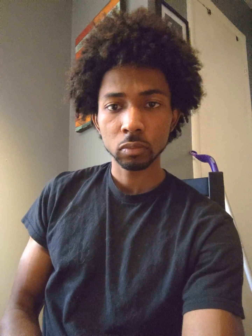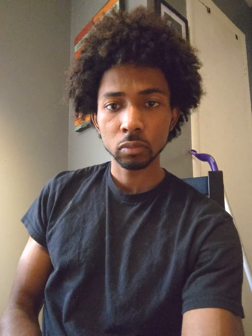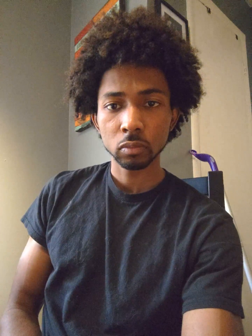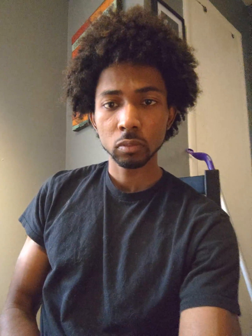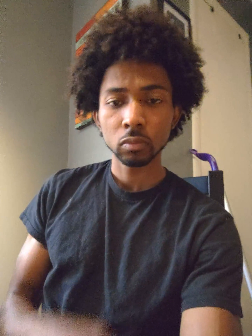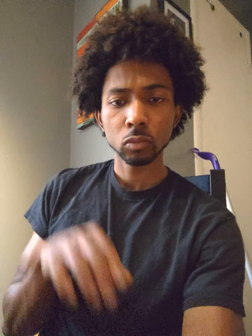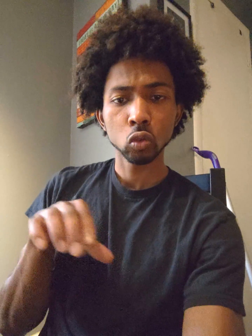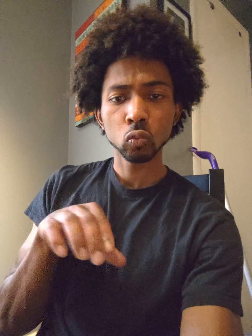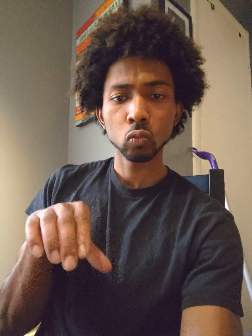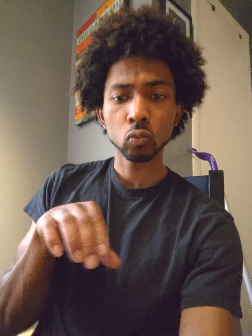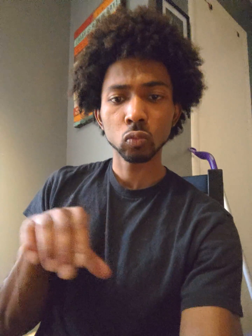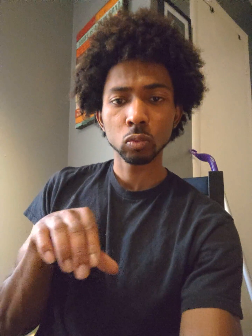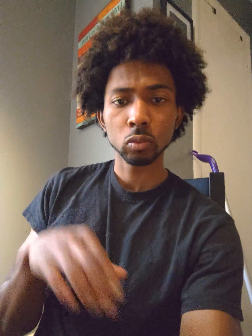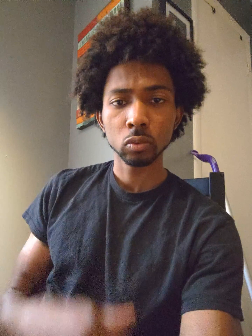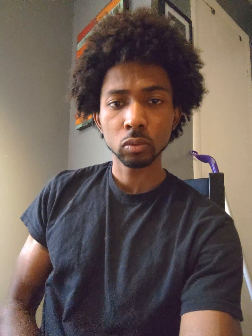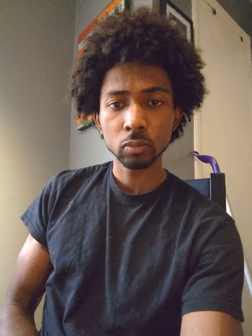does